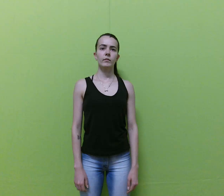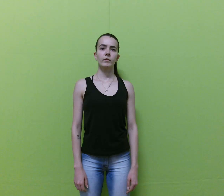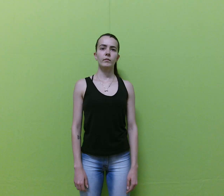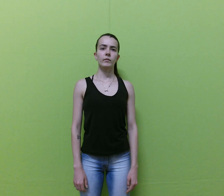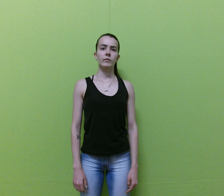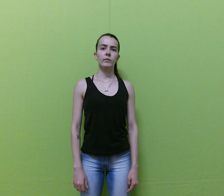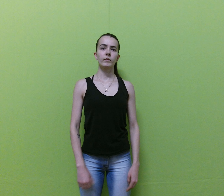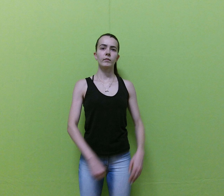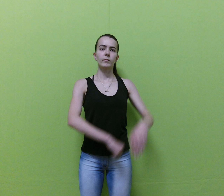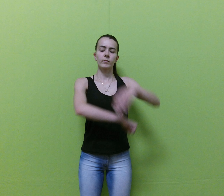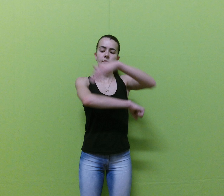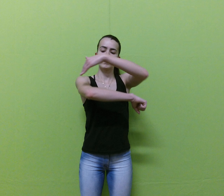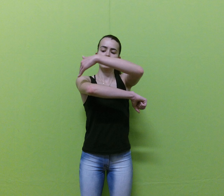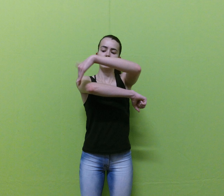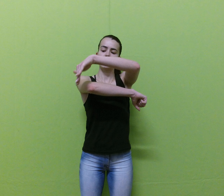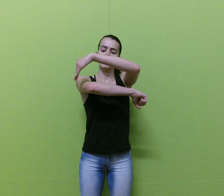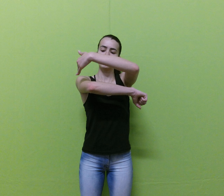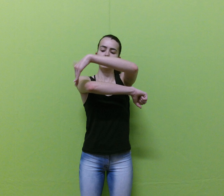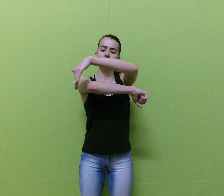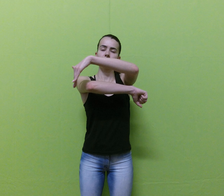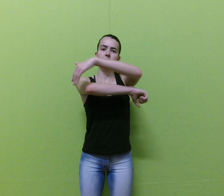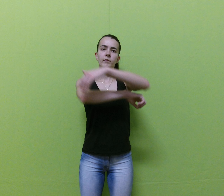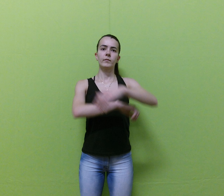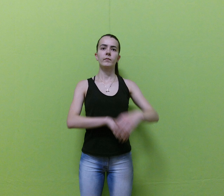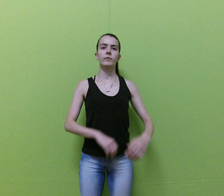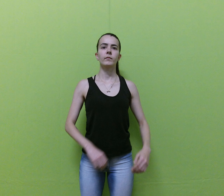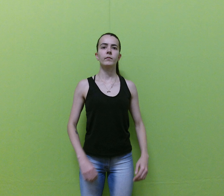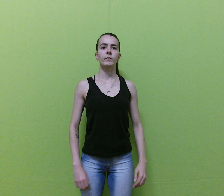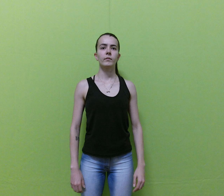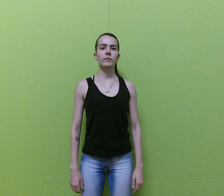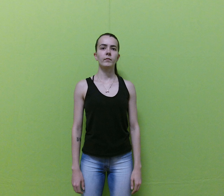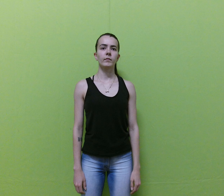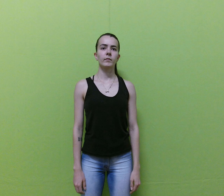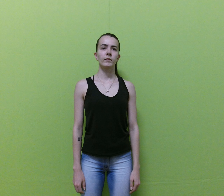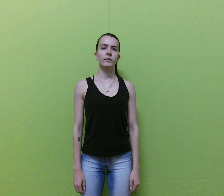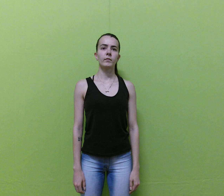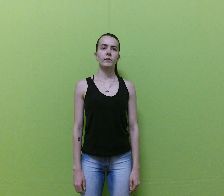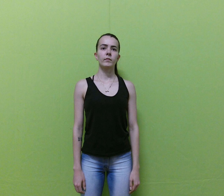esquina